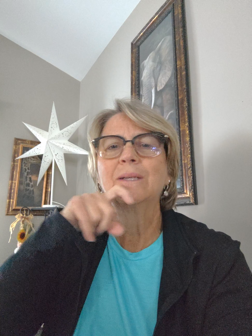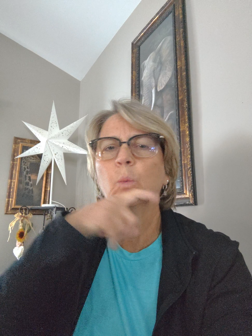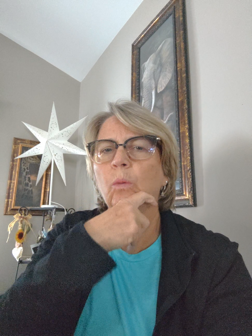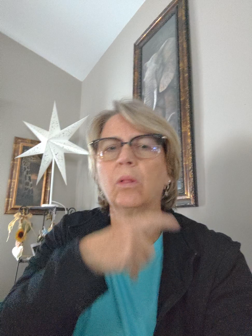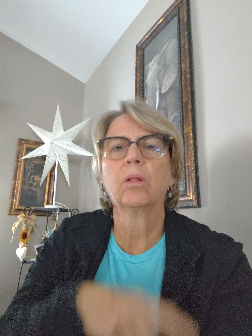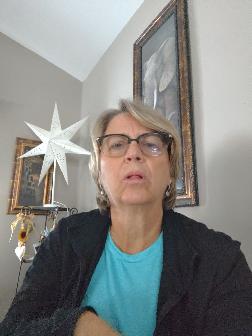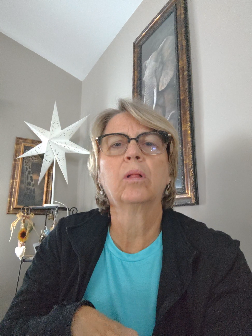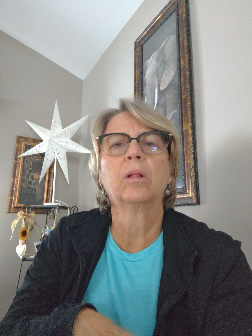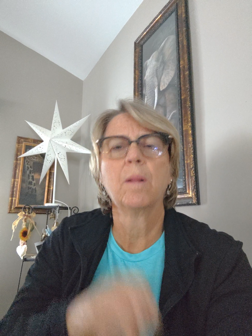cereal